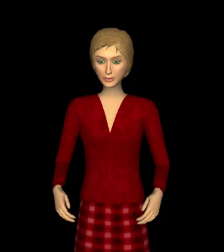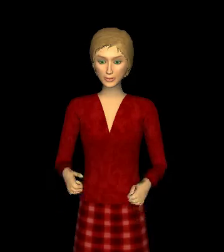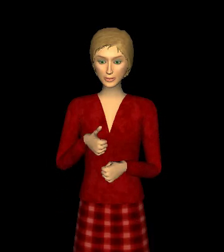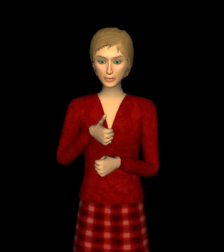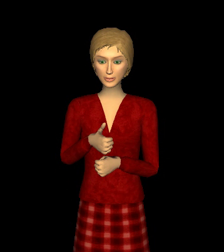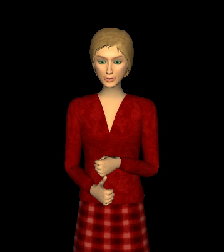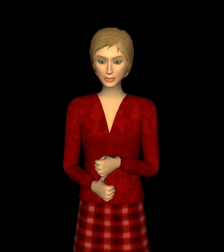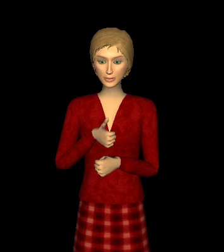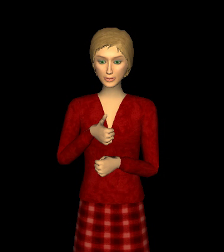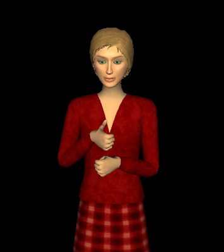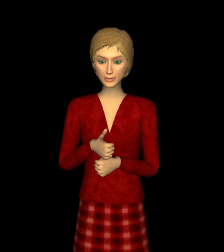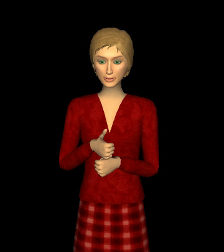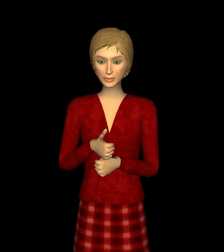يعني